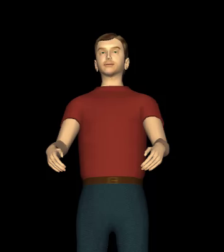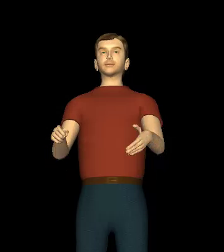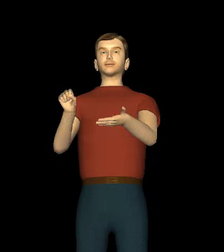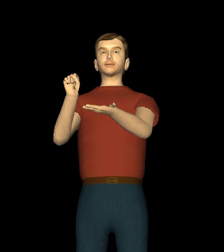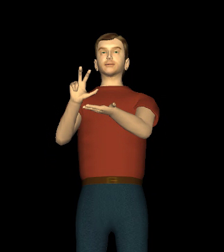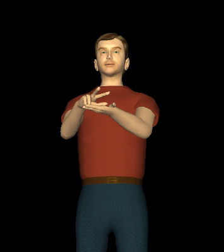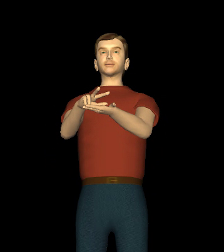بقعة